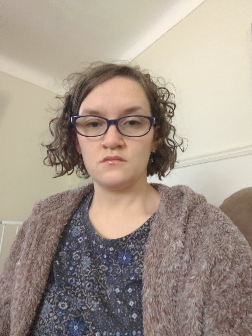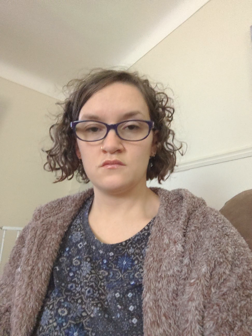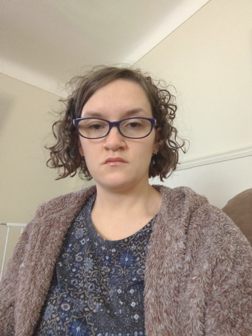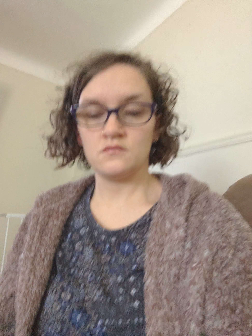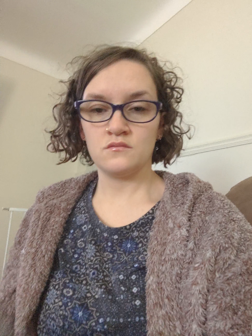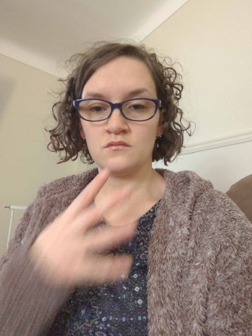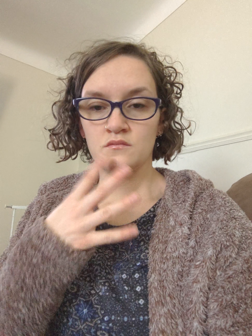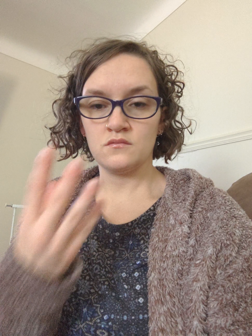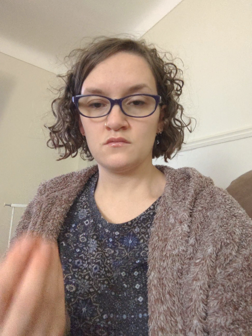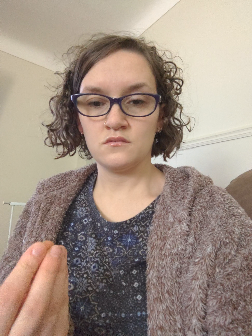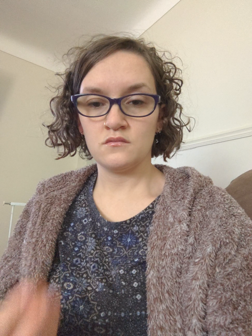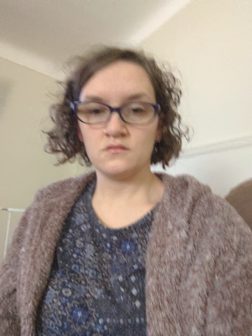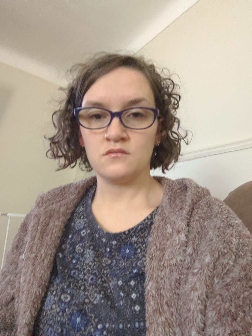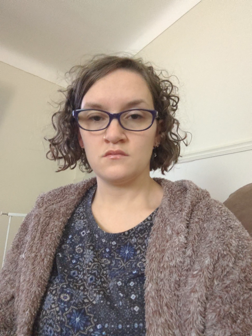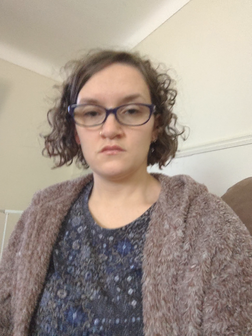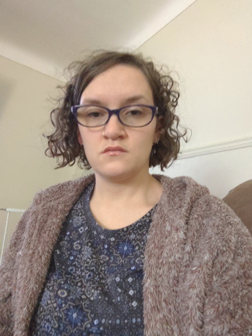wet